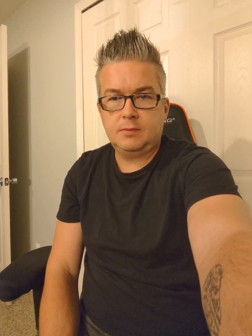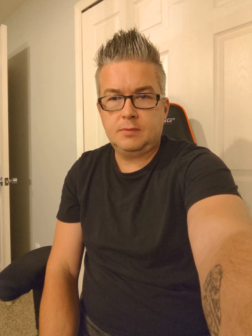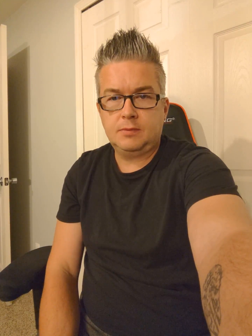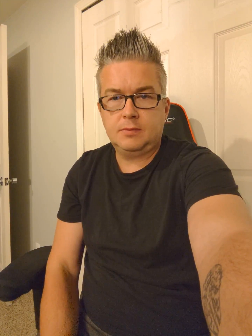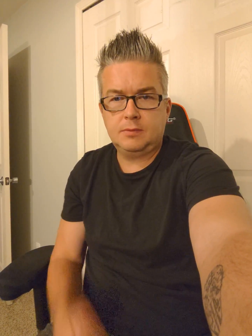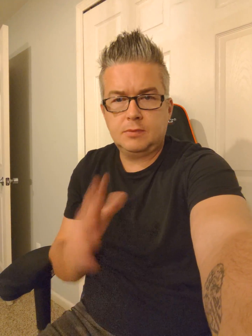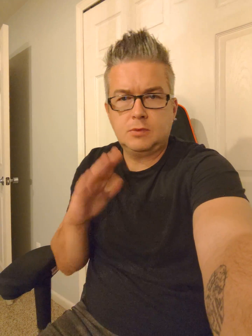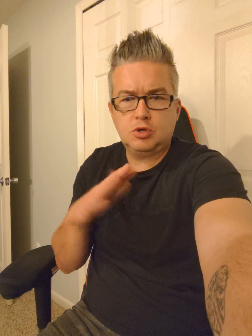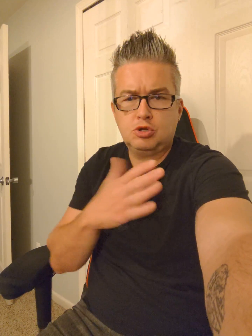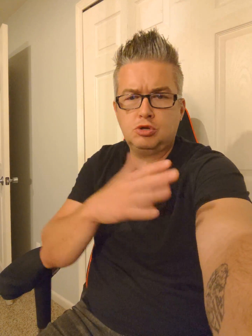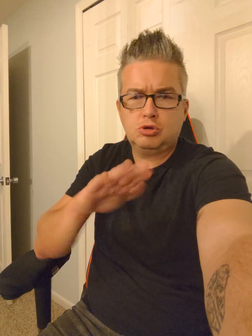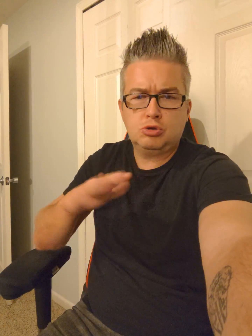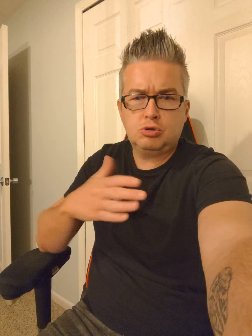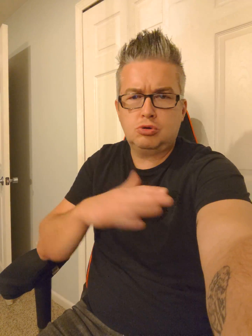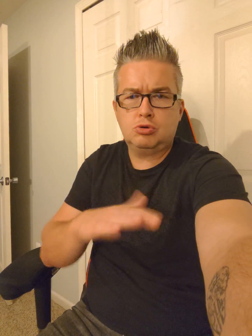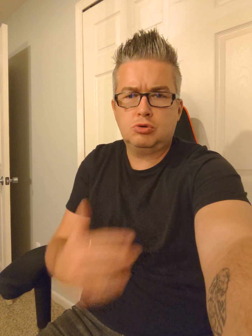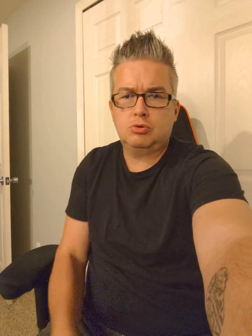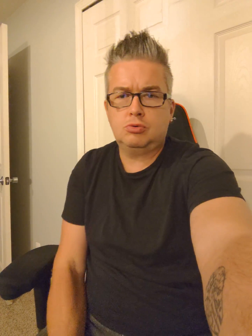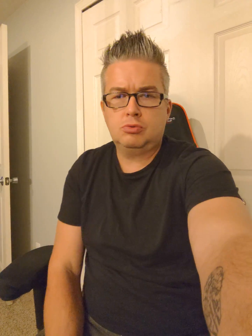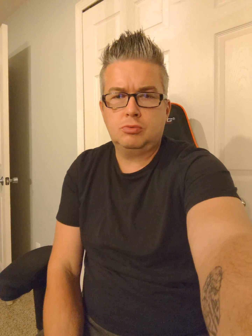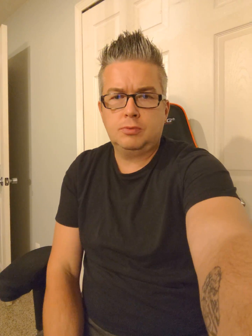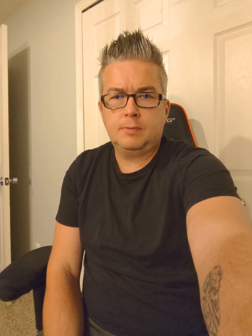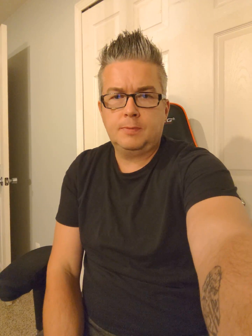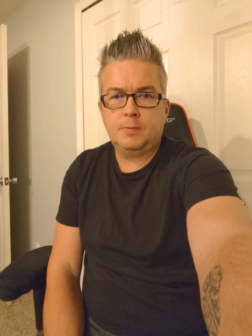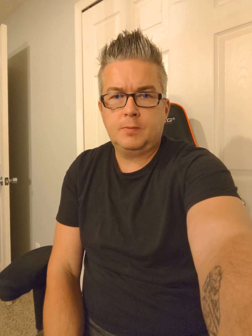cook